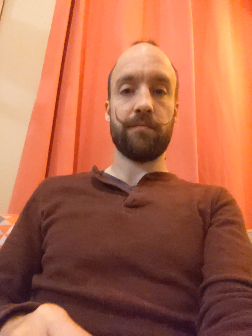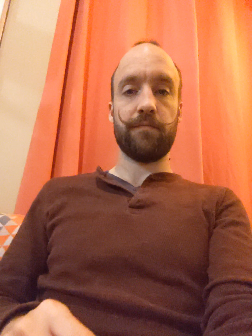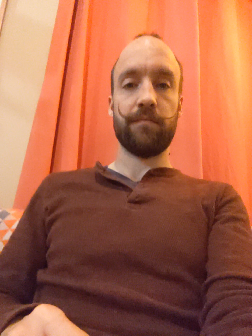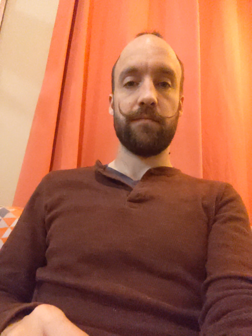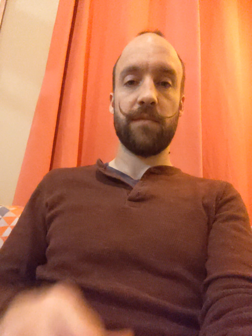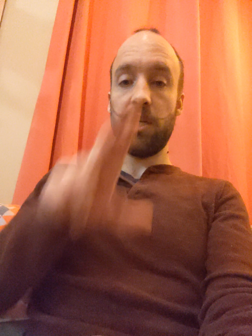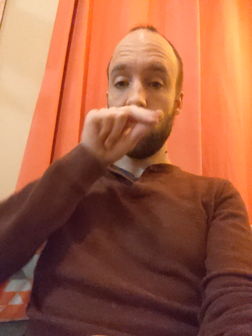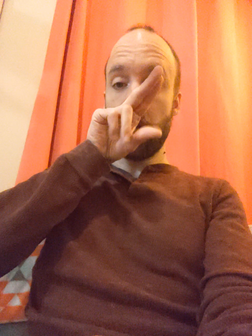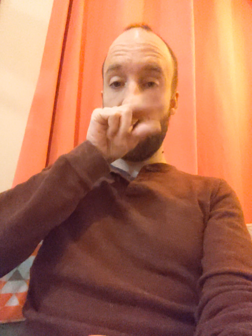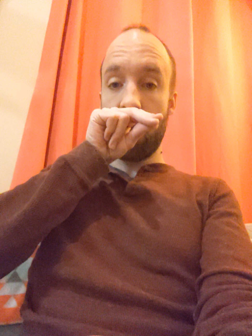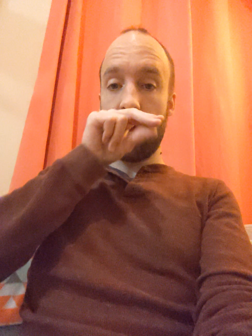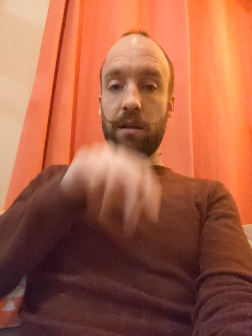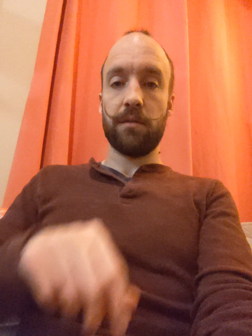duck